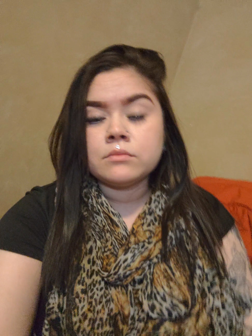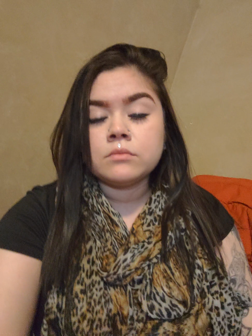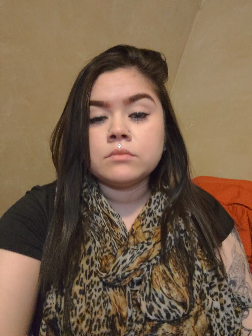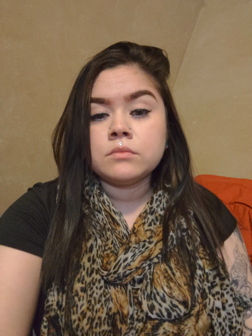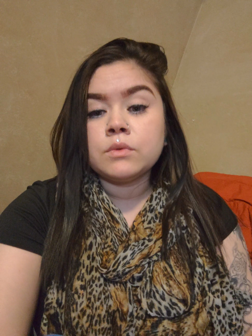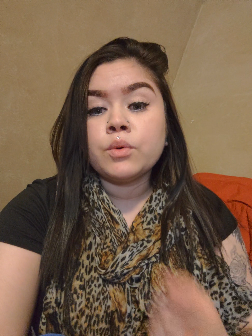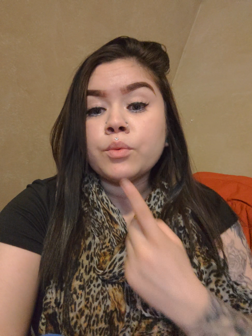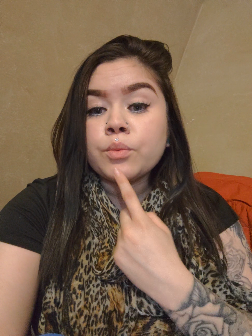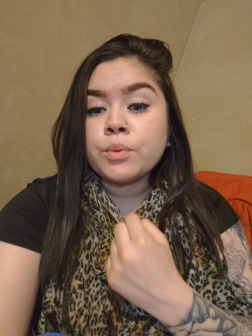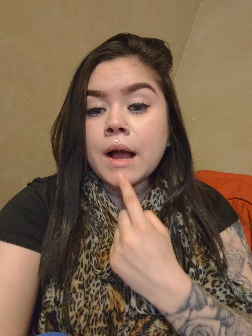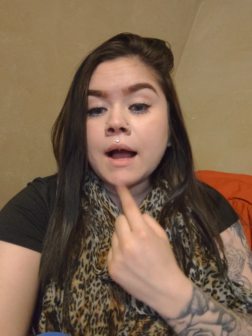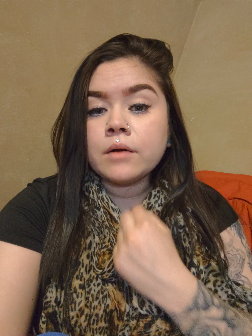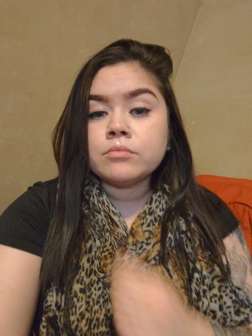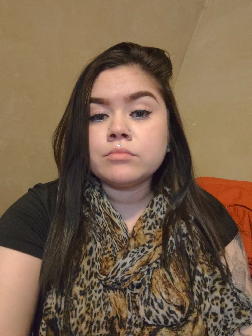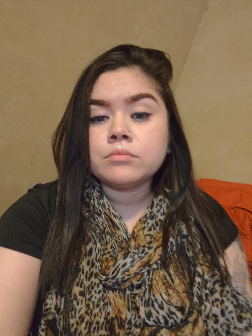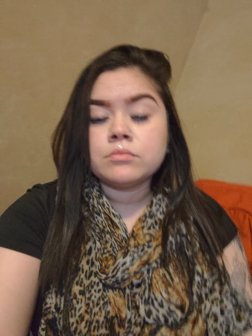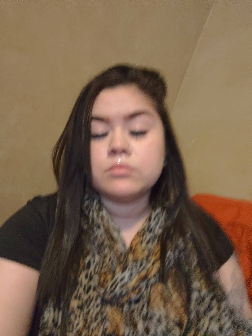red